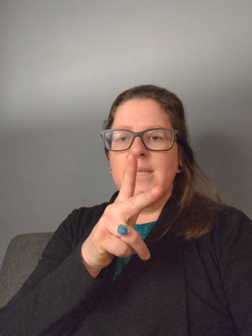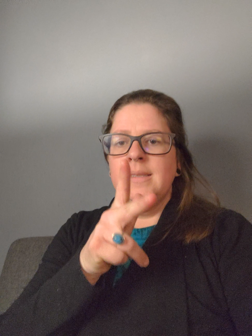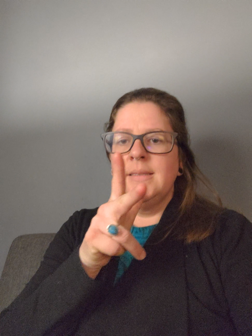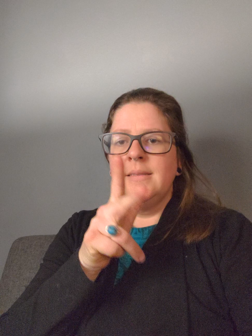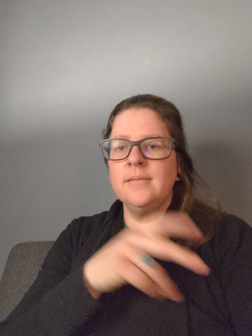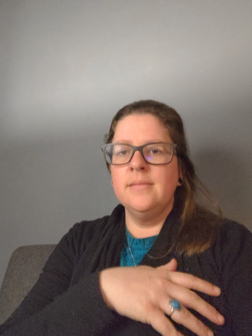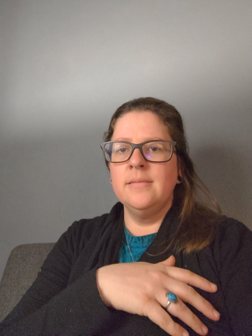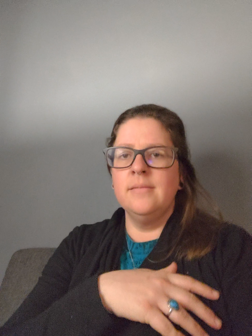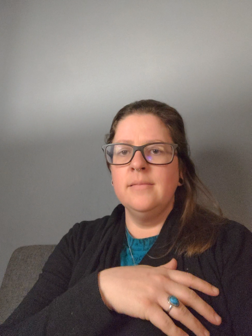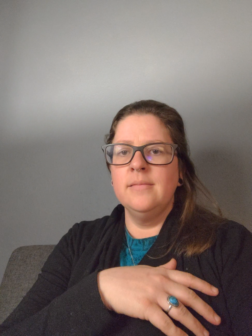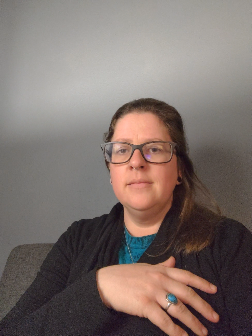hen